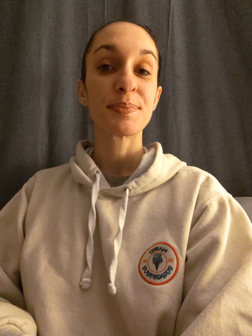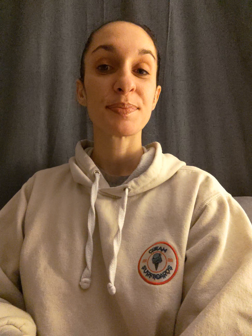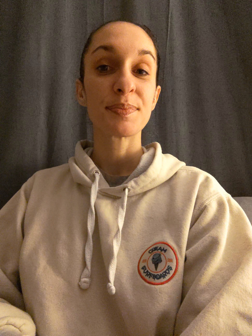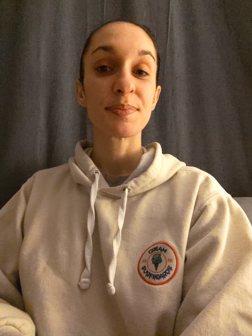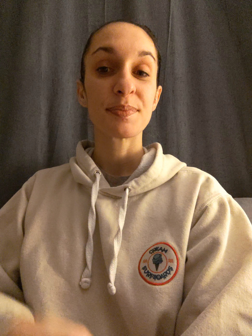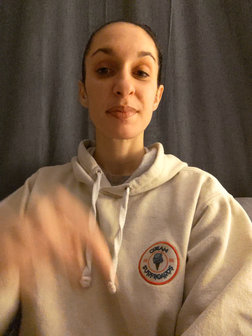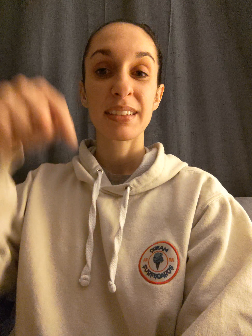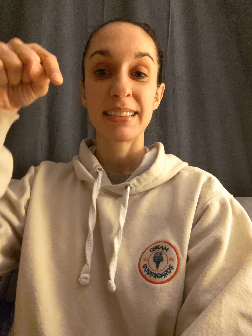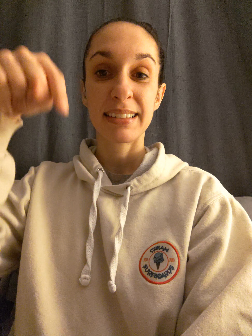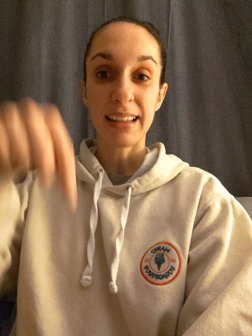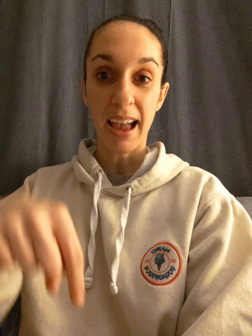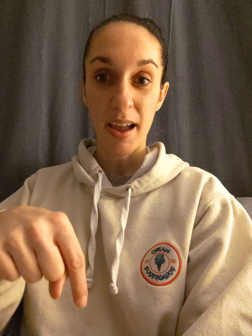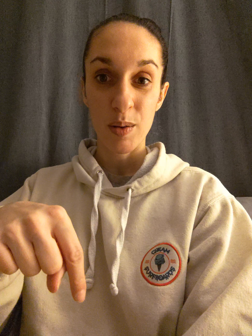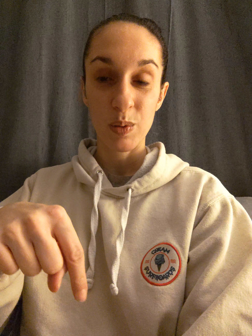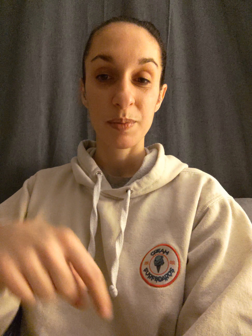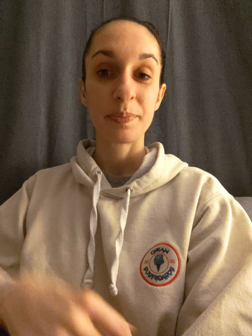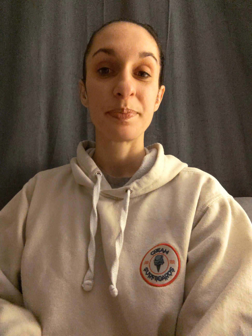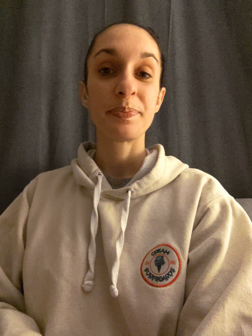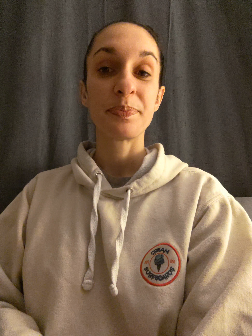down